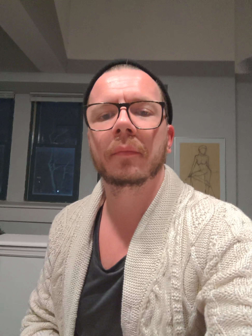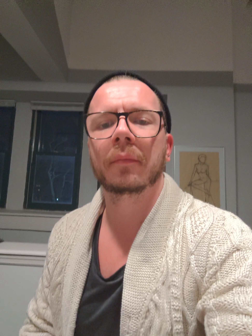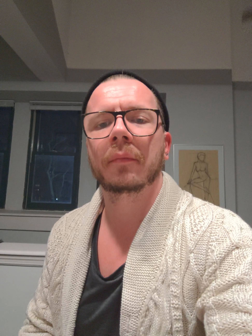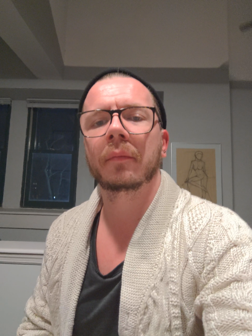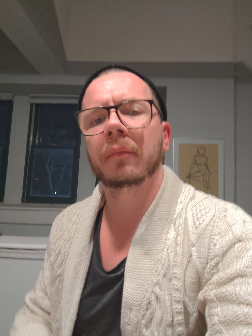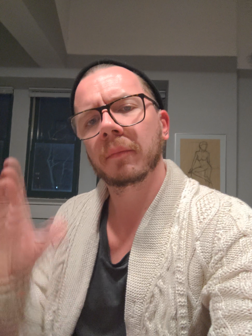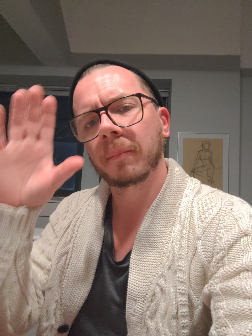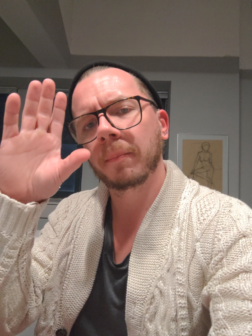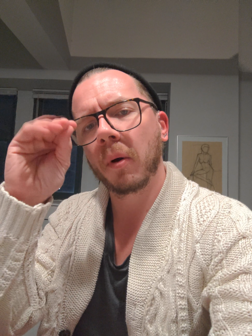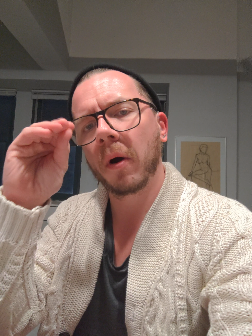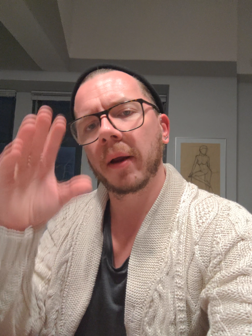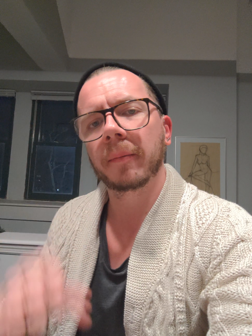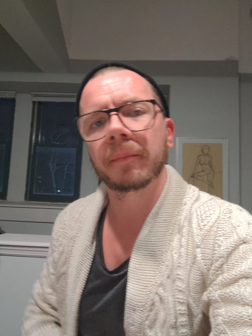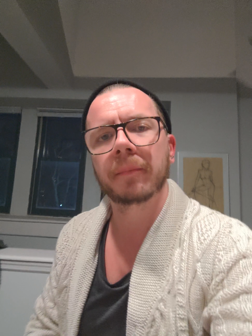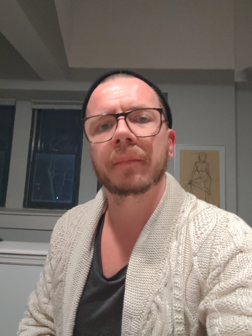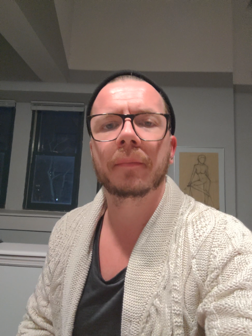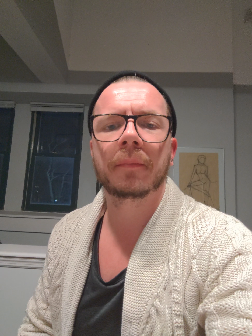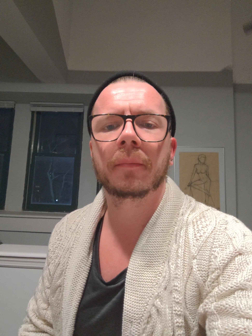boy